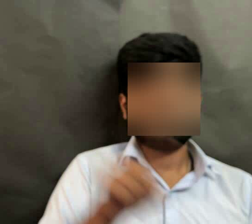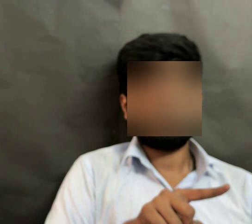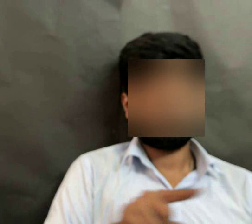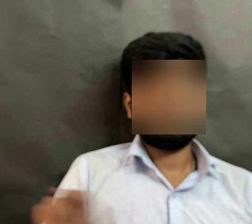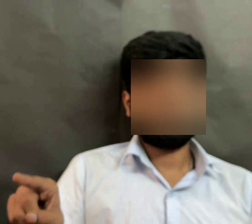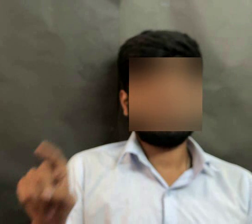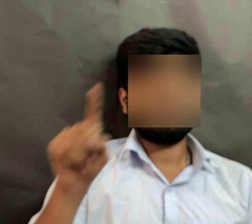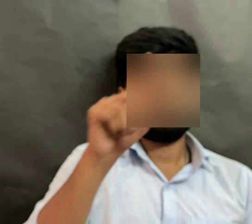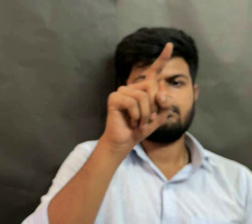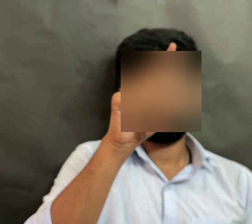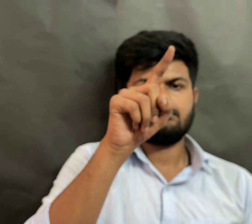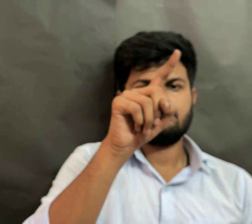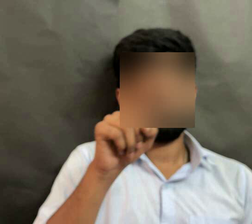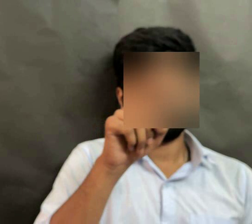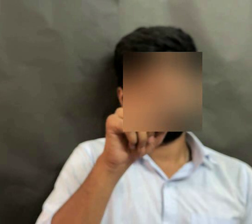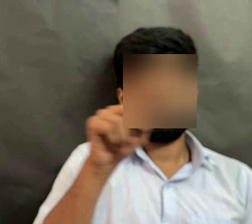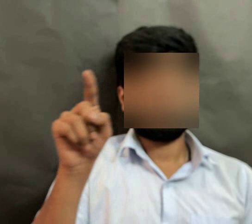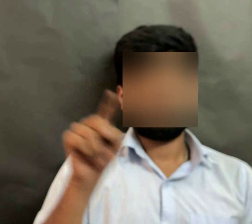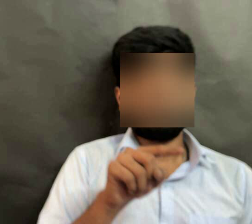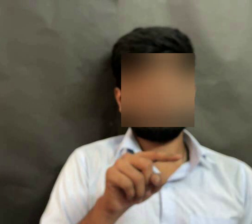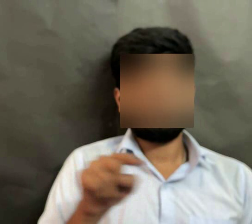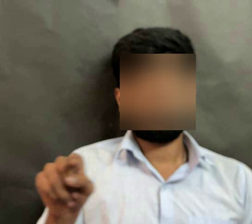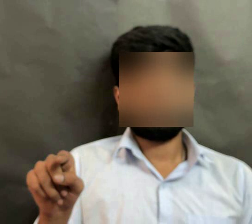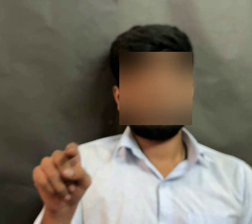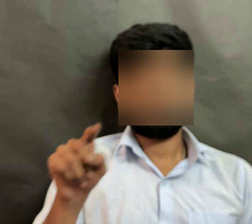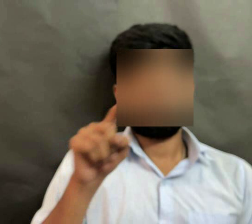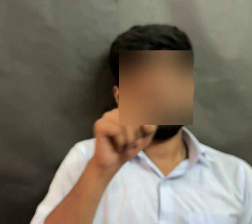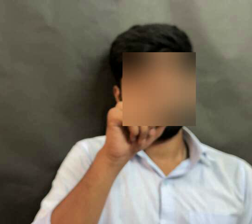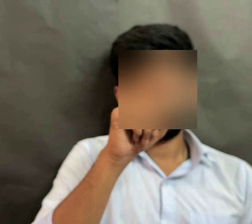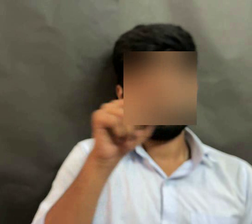Z